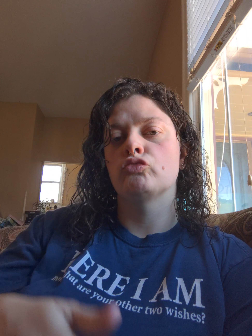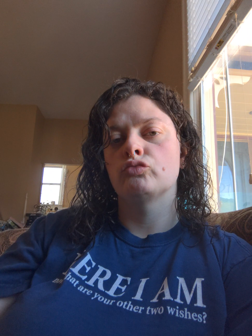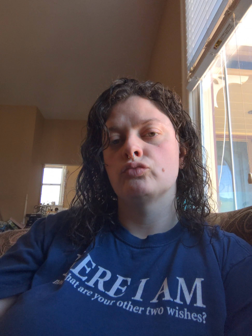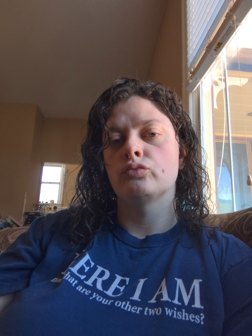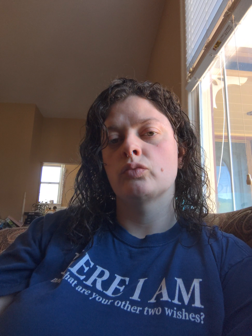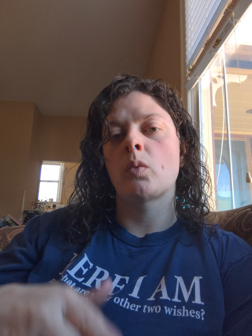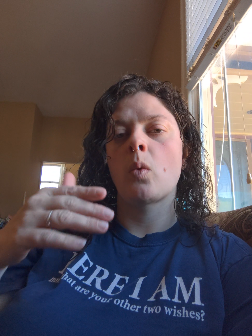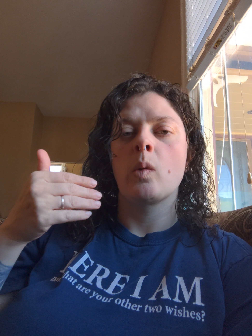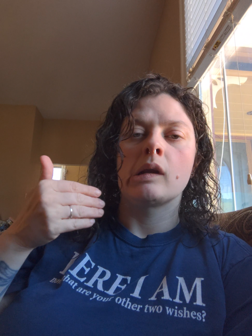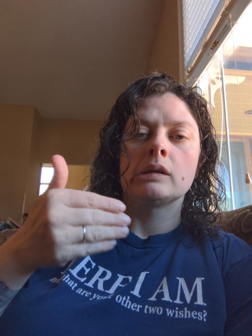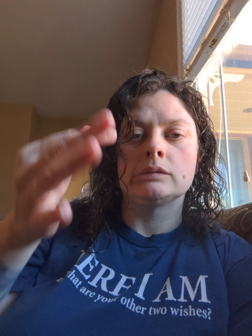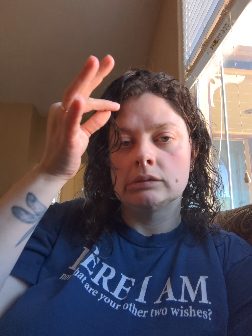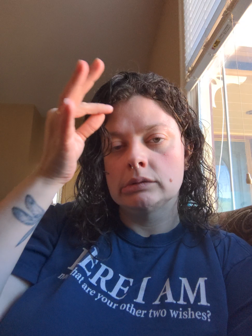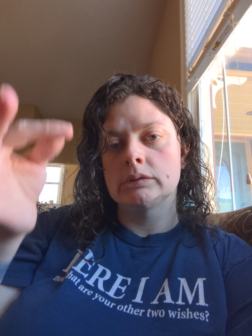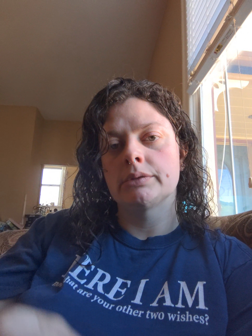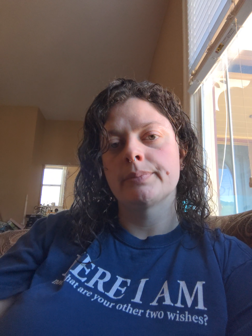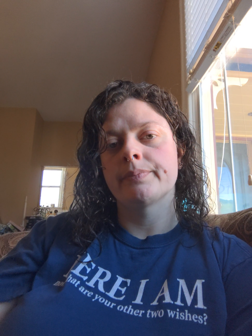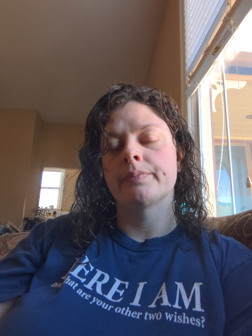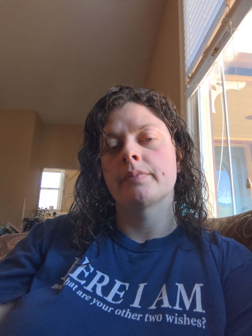close